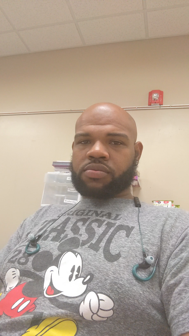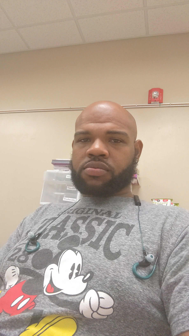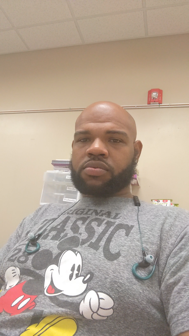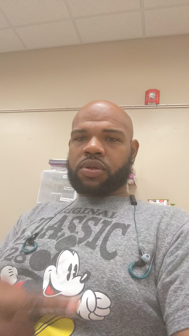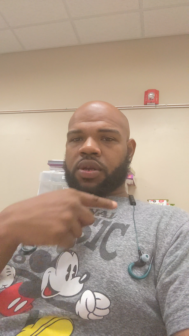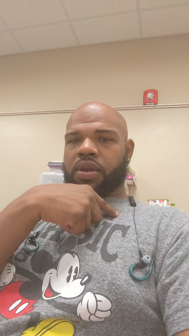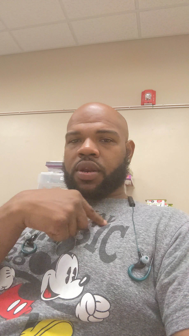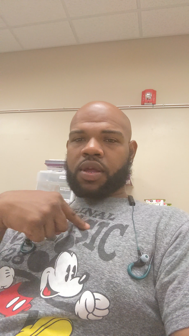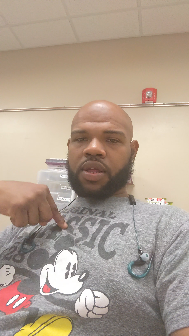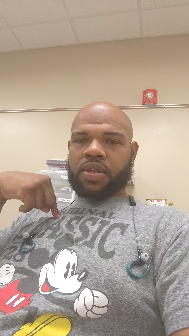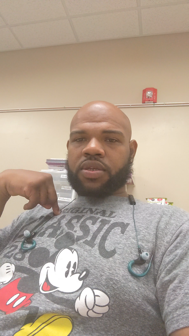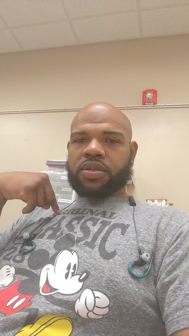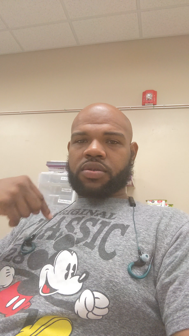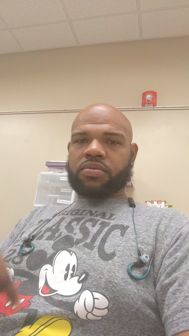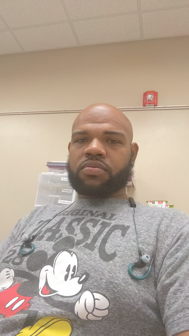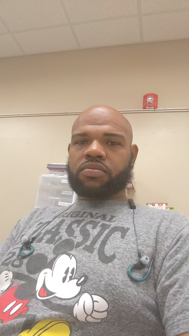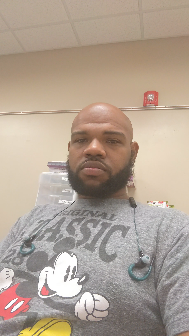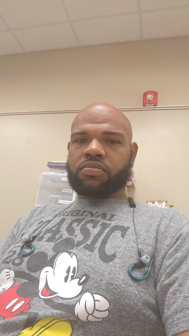necklace